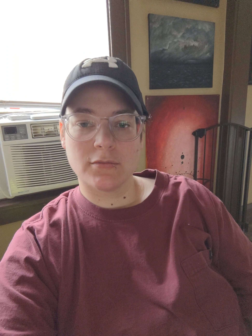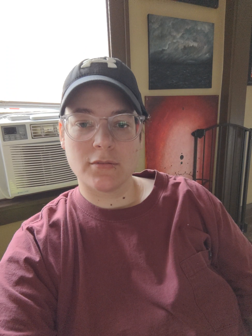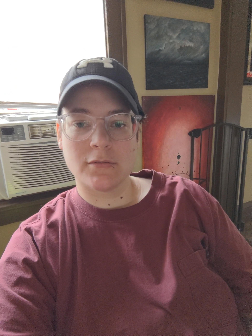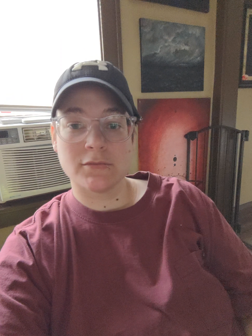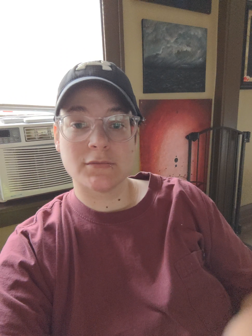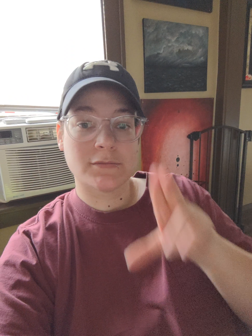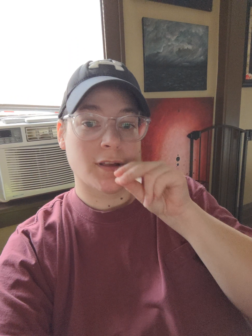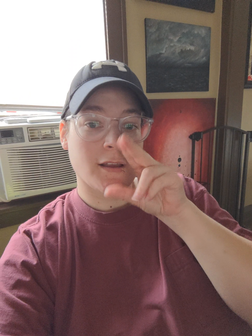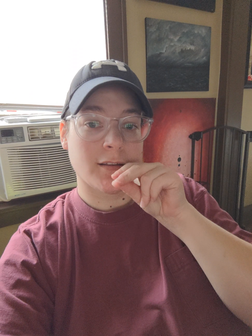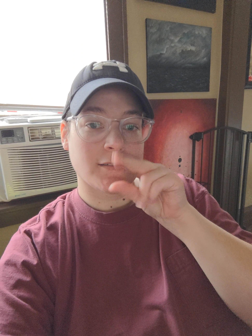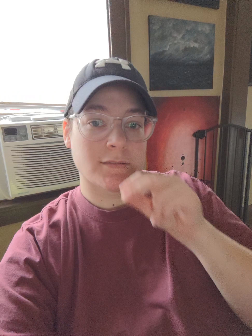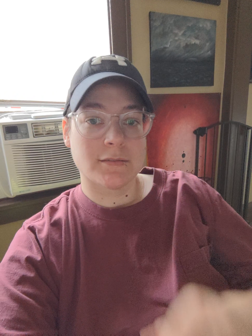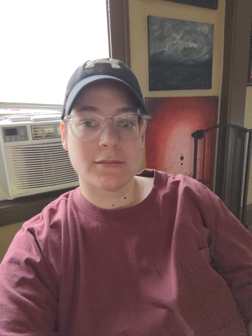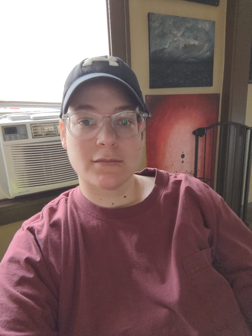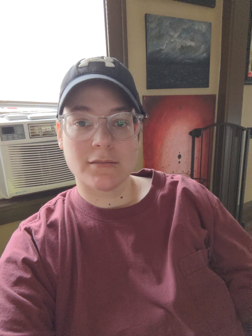duck